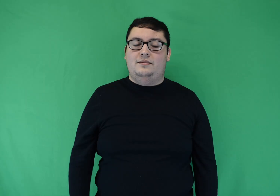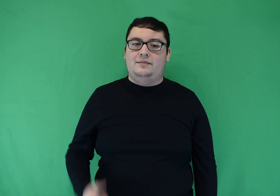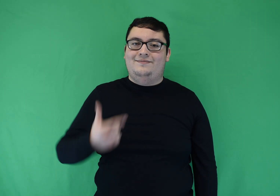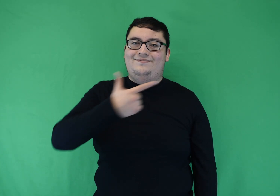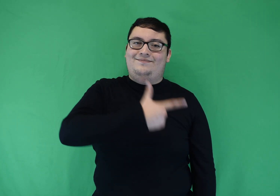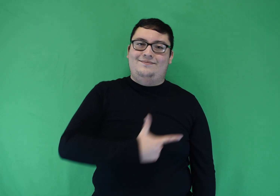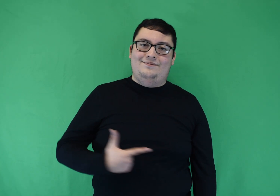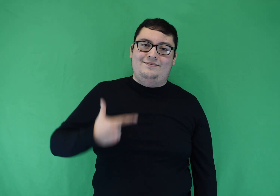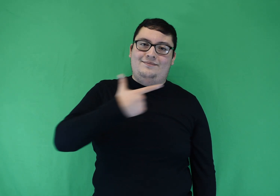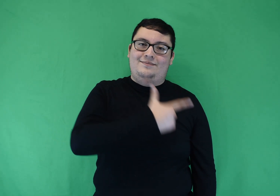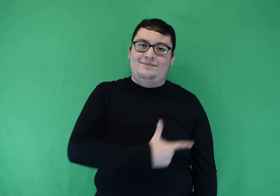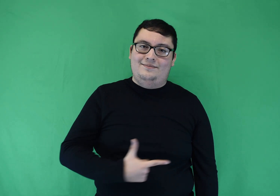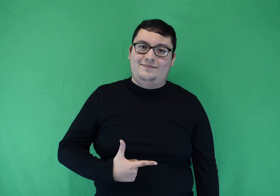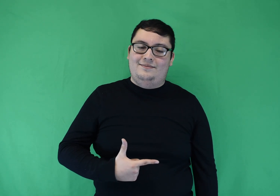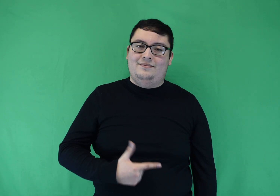gustar